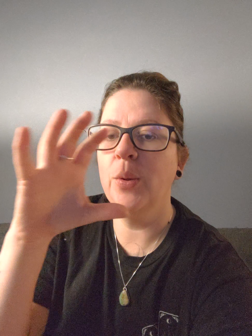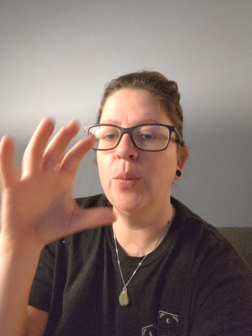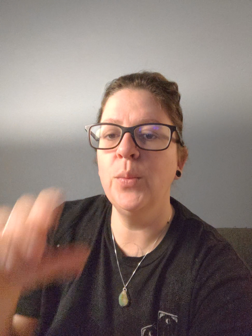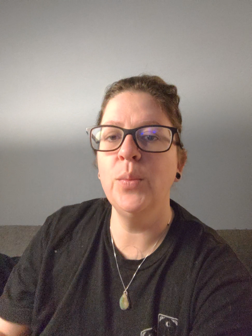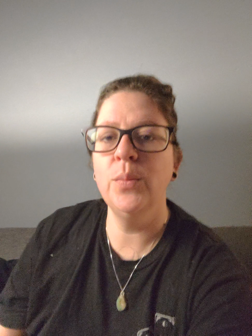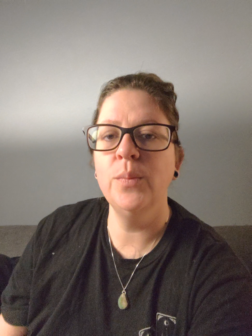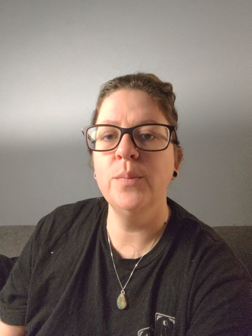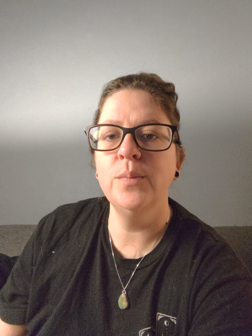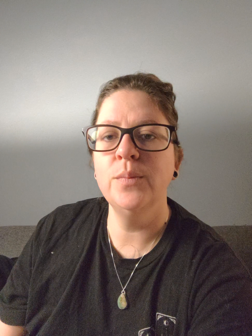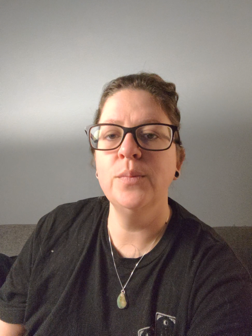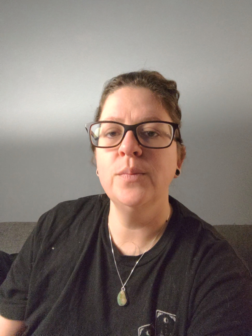balloon